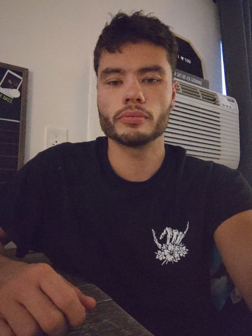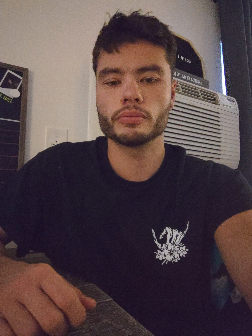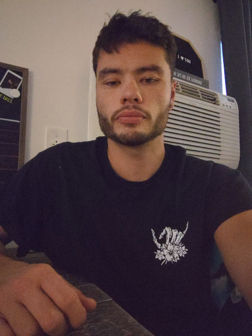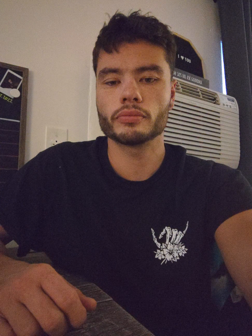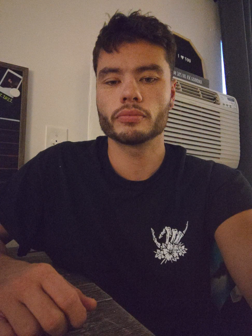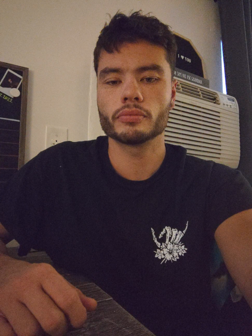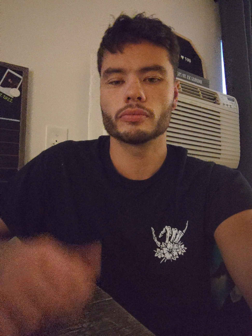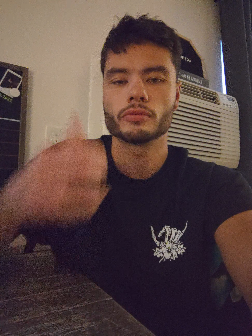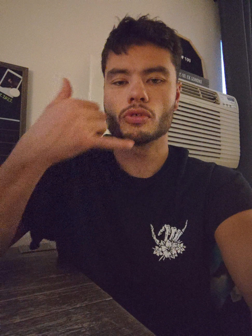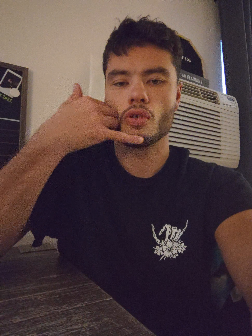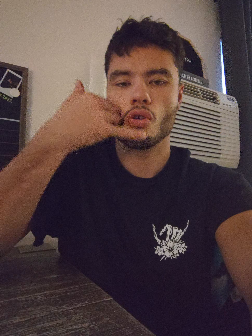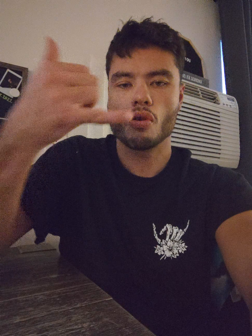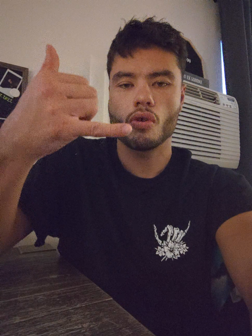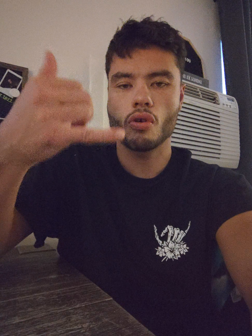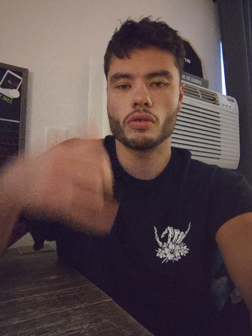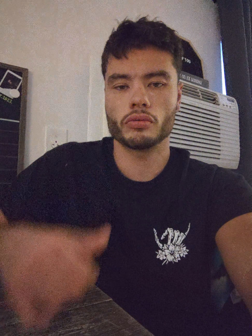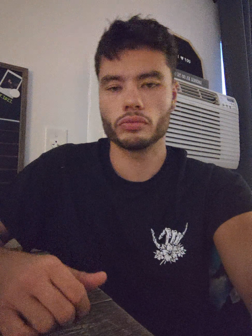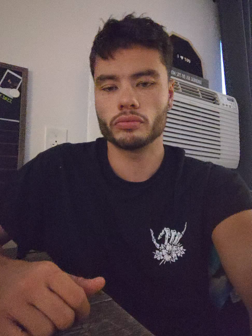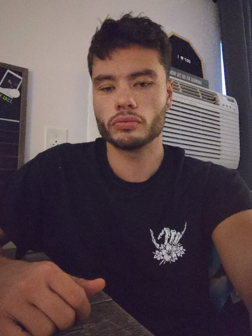call on the phone